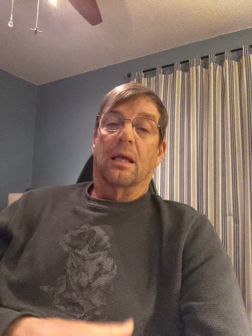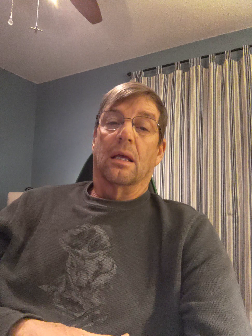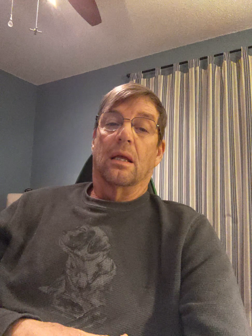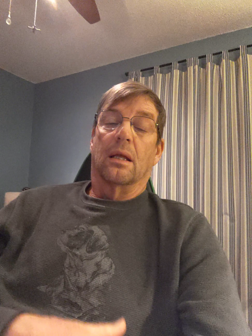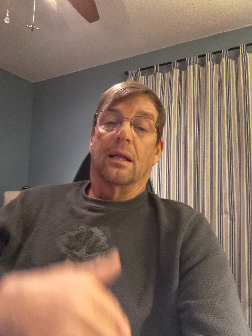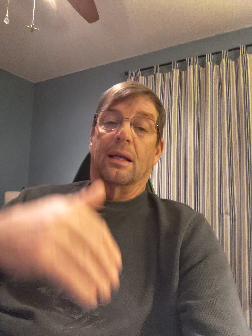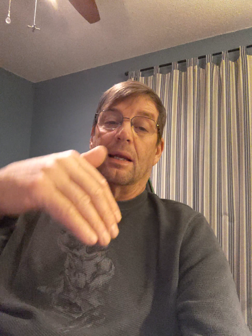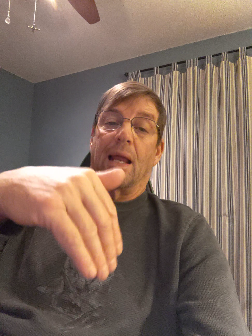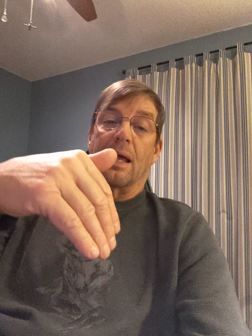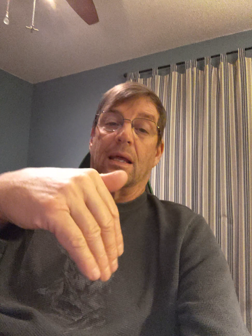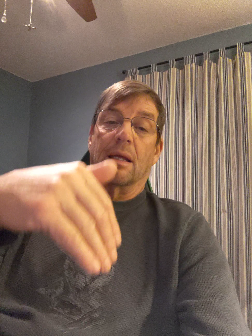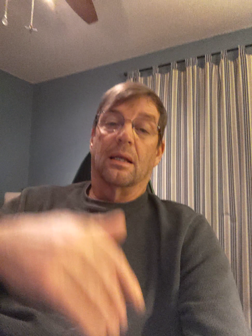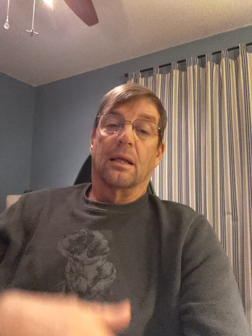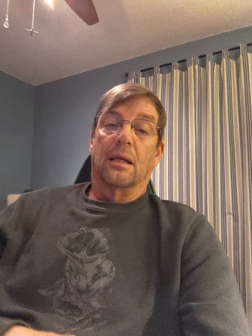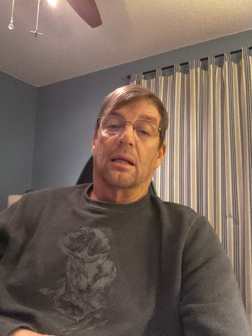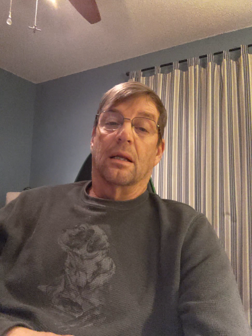night